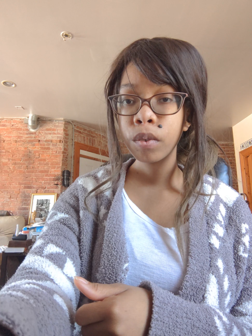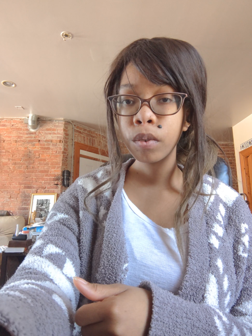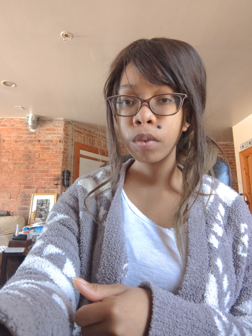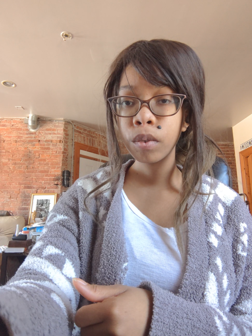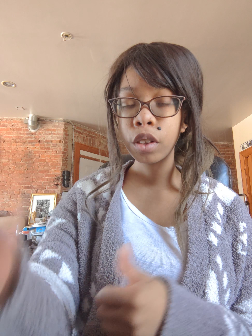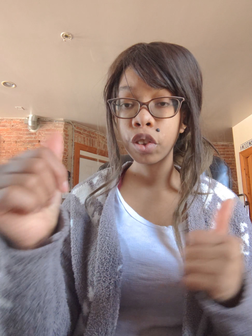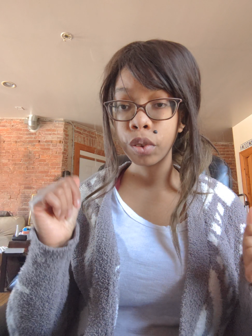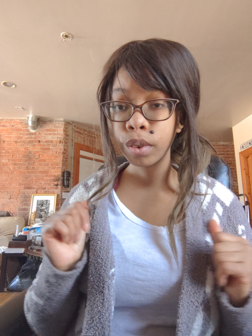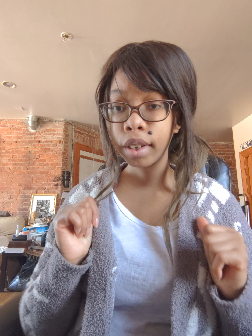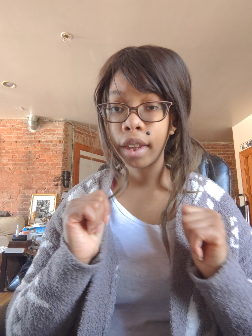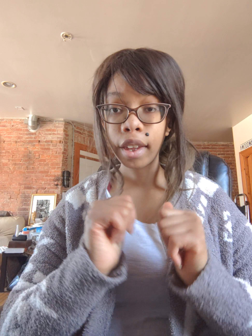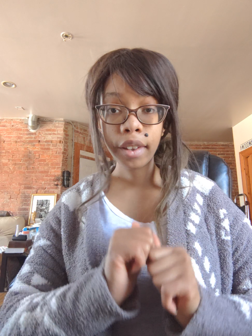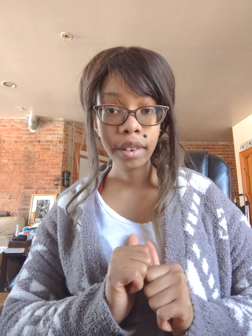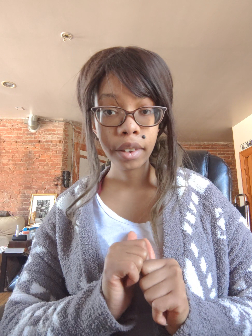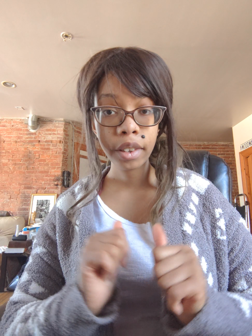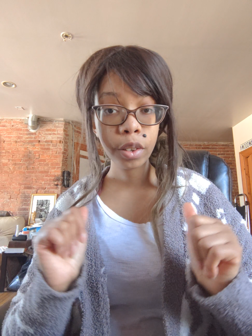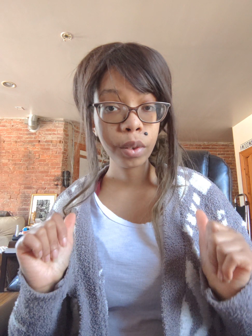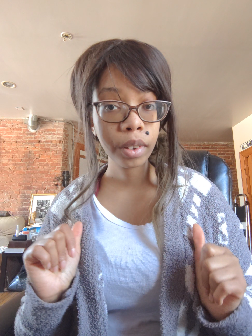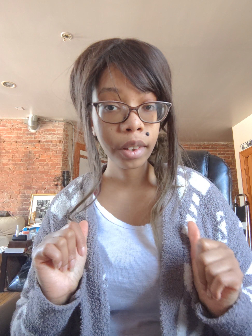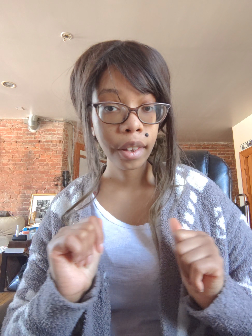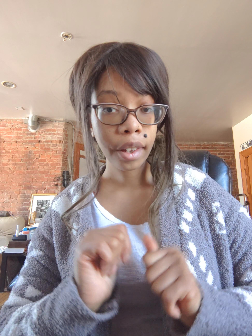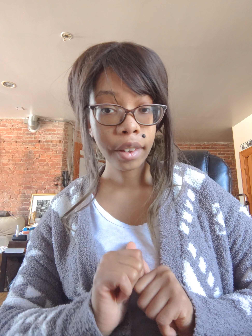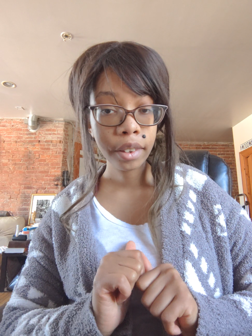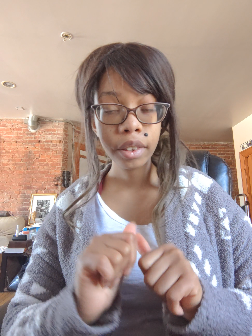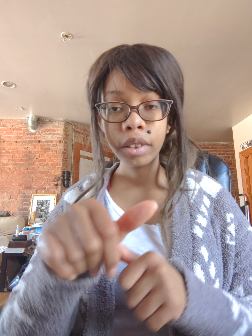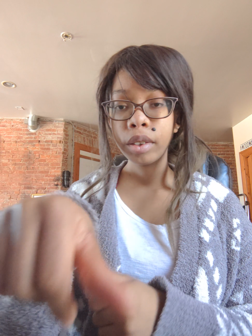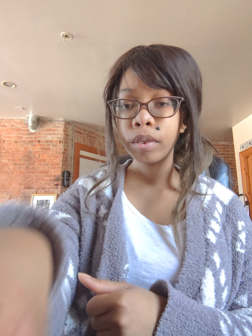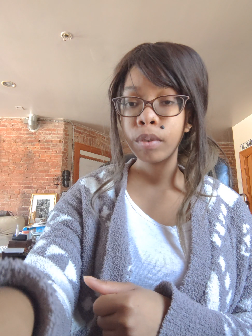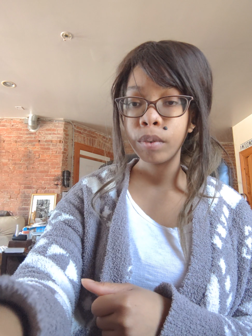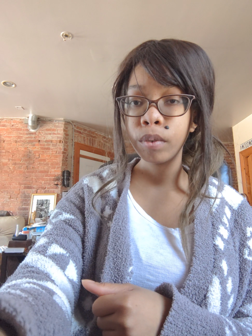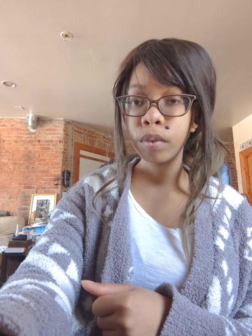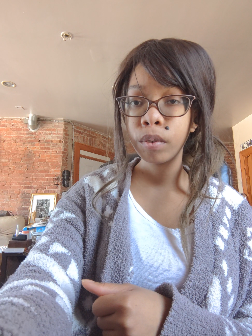jacket